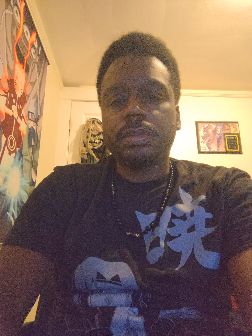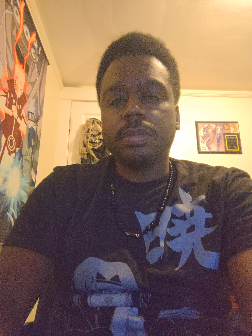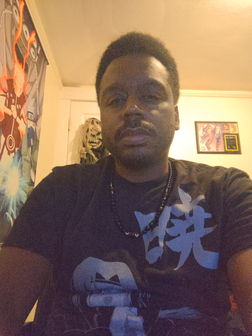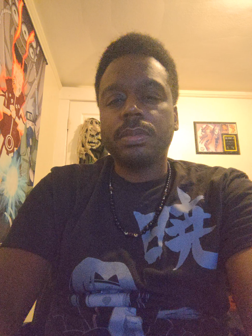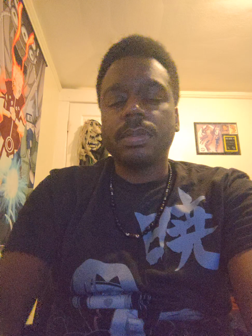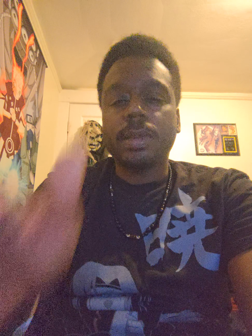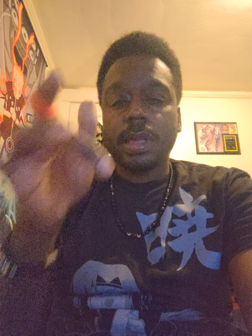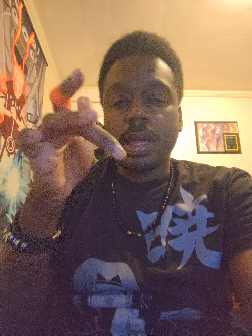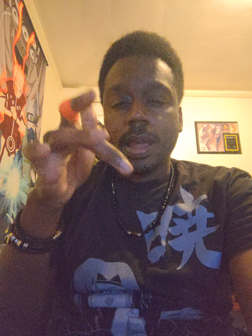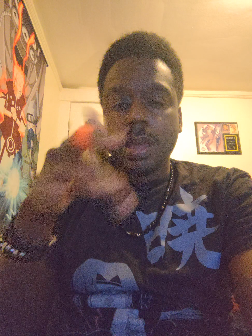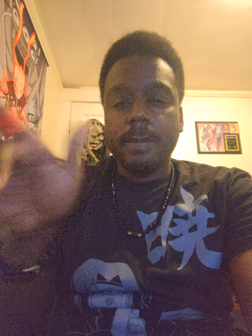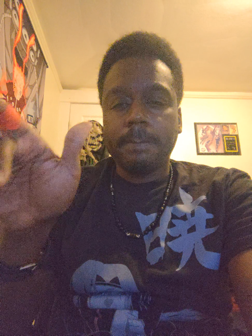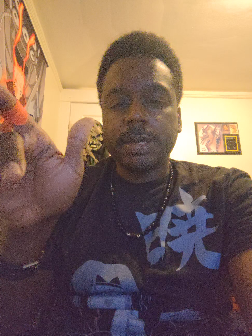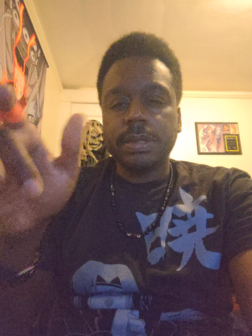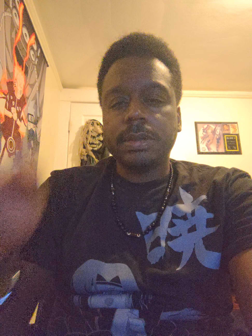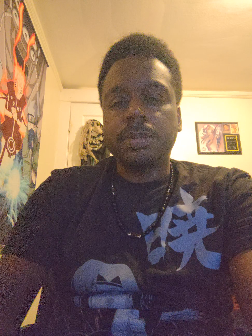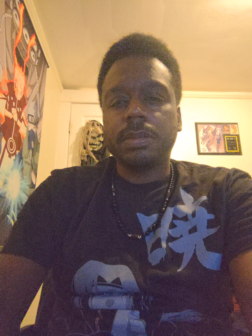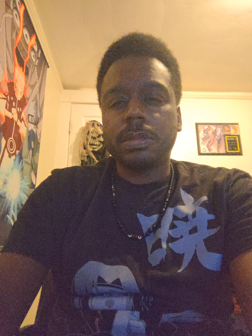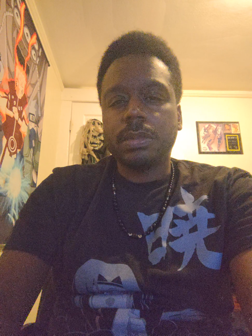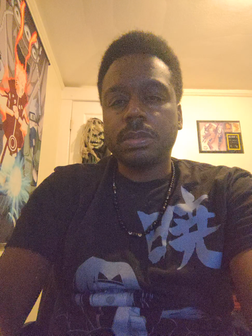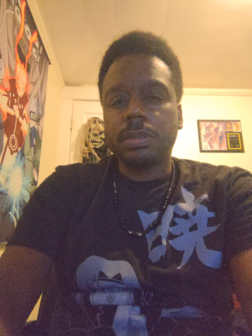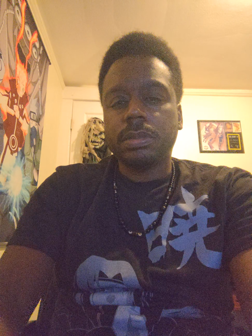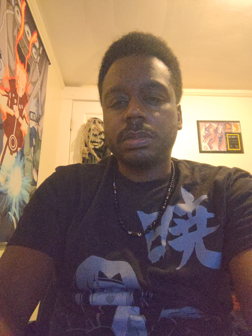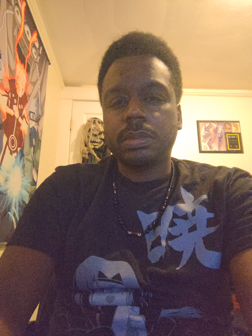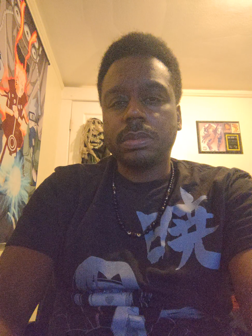empty